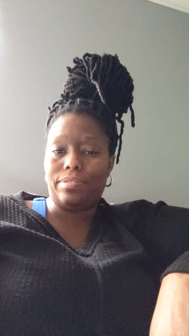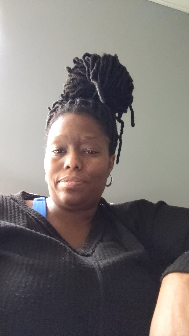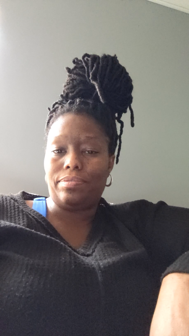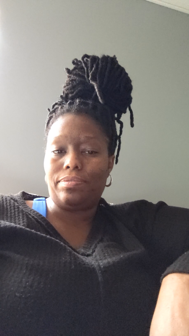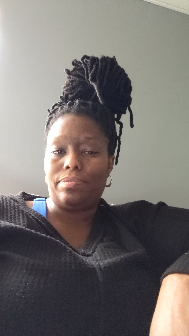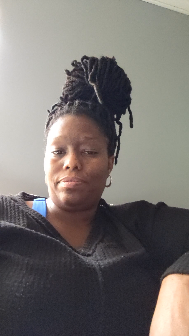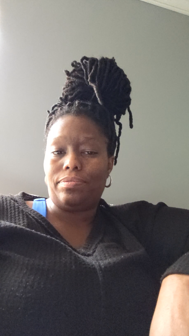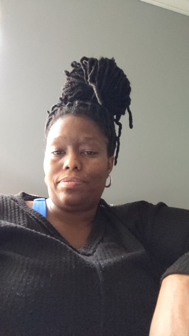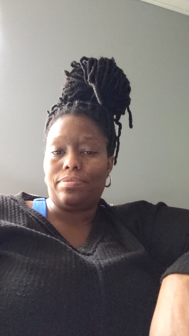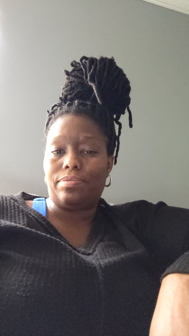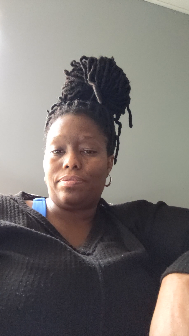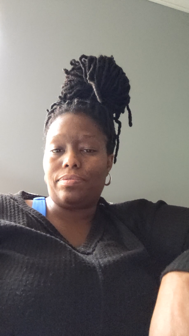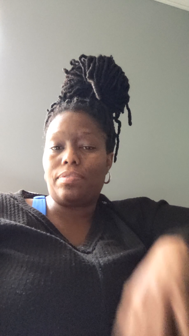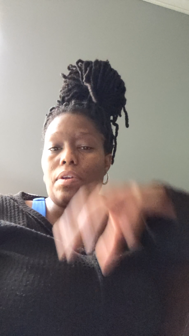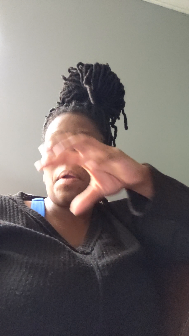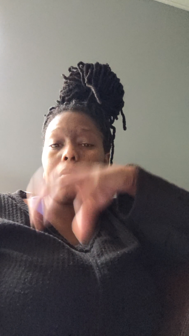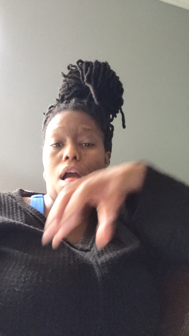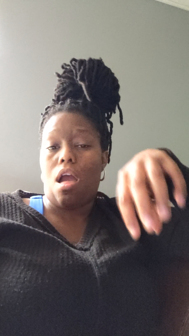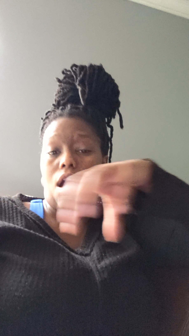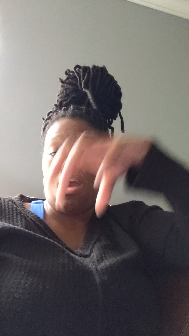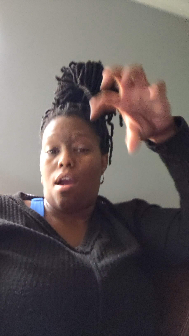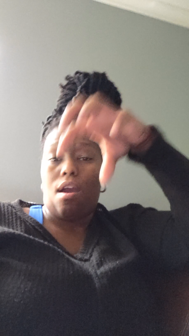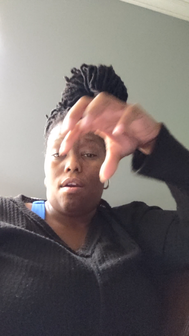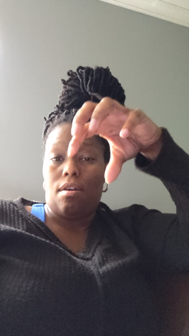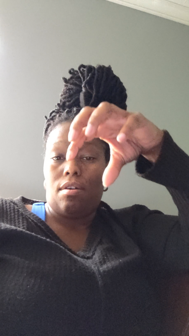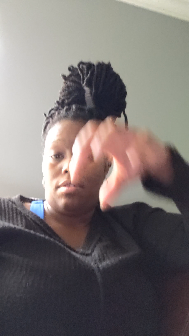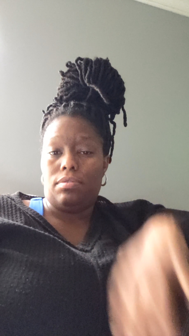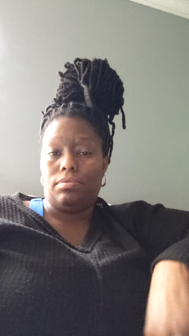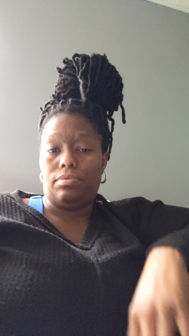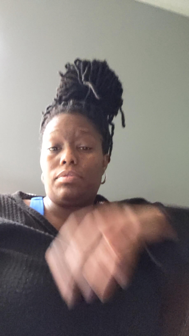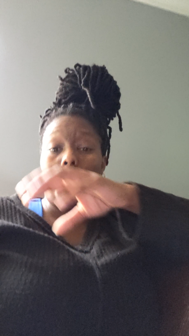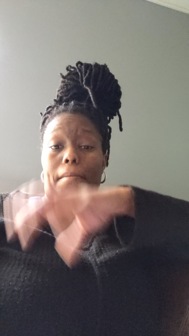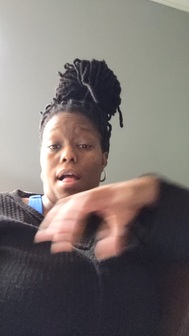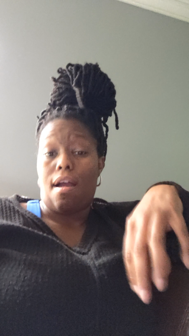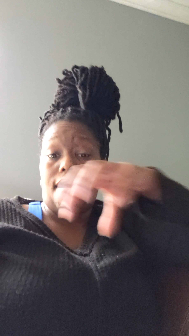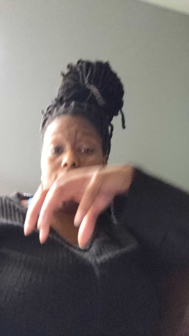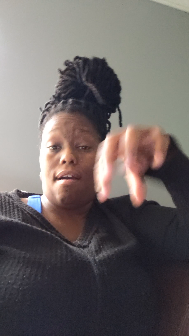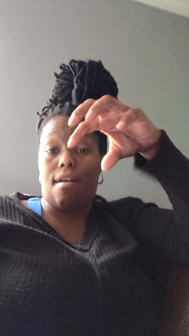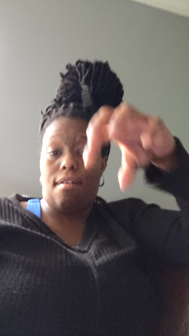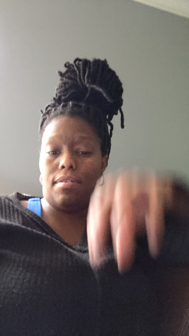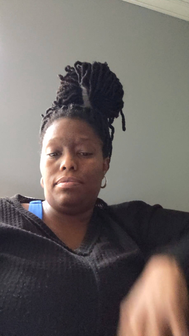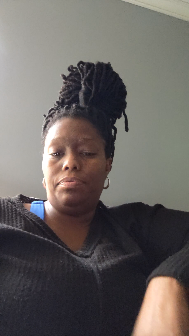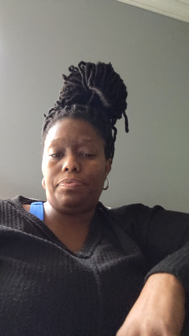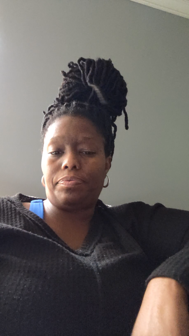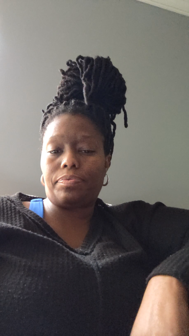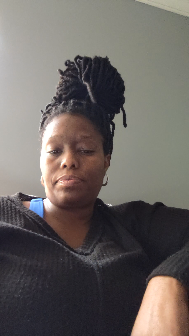block